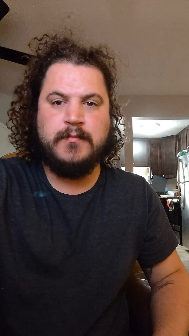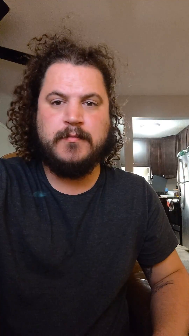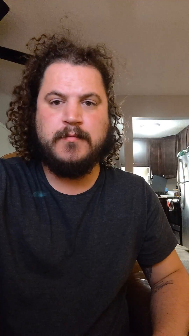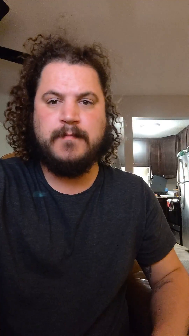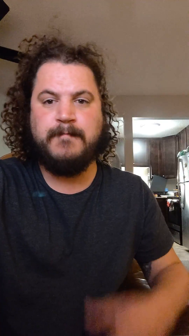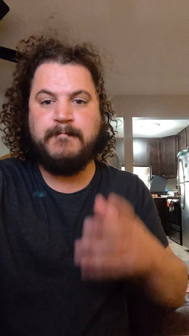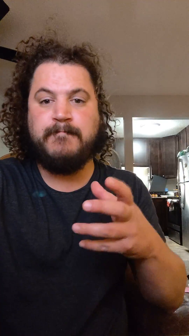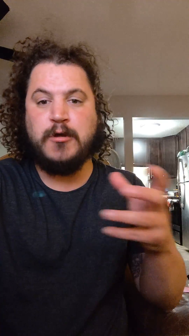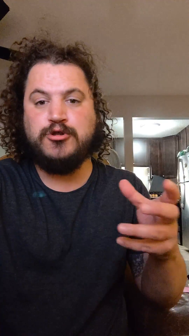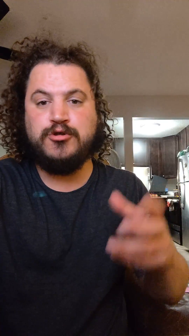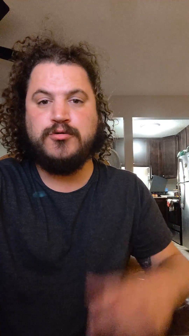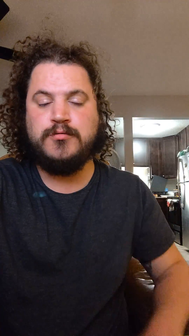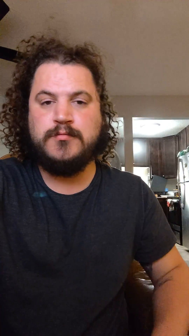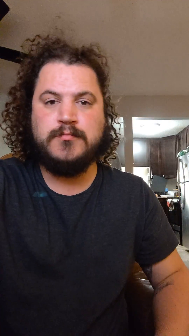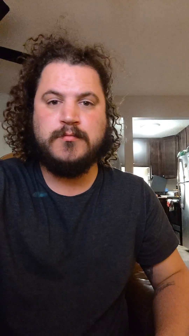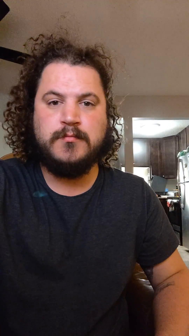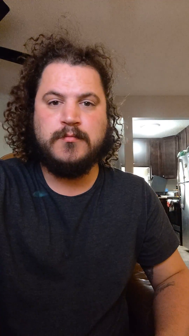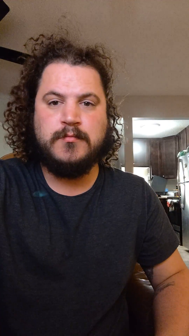much